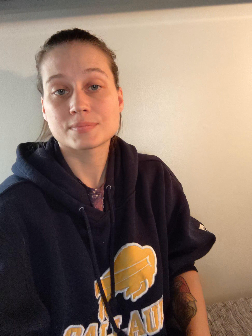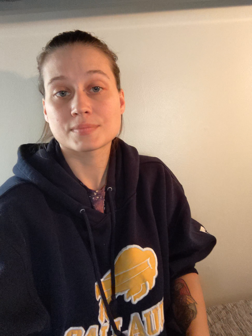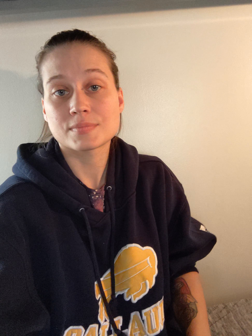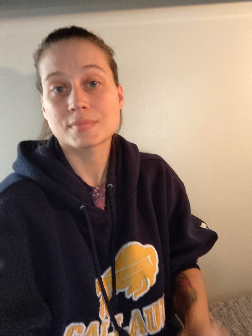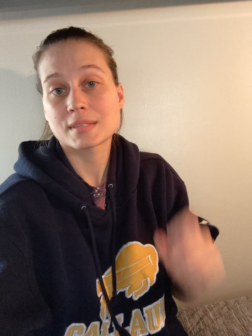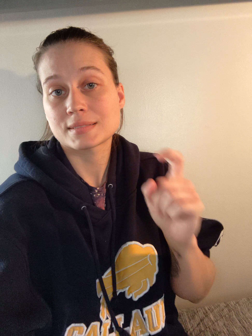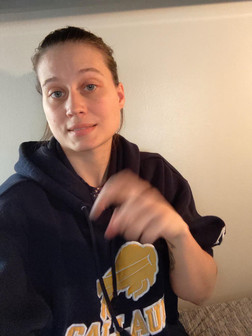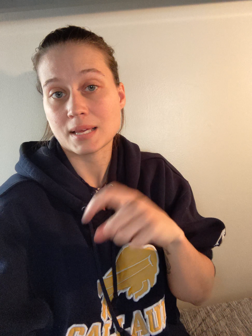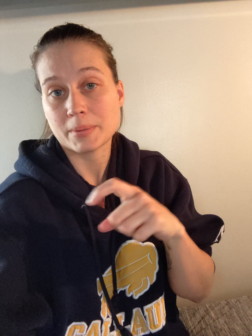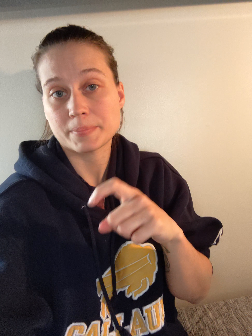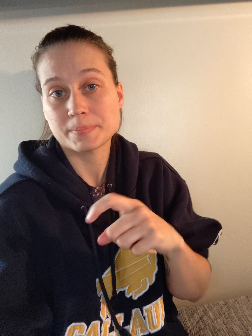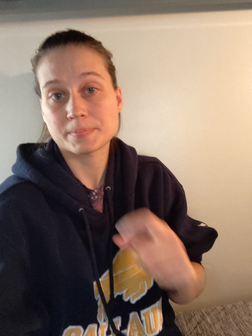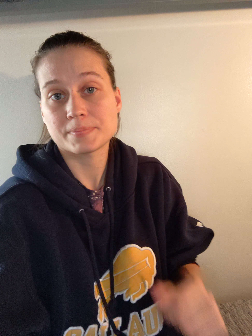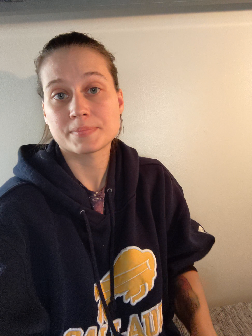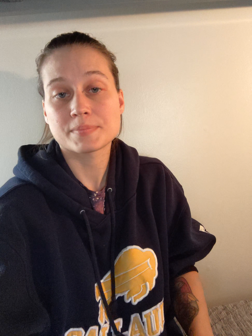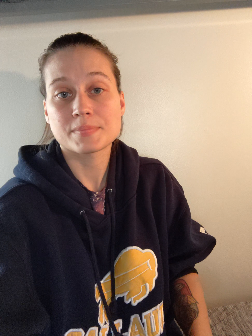time